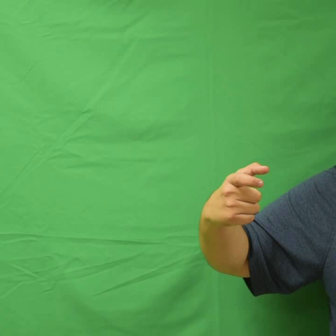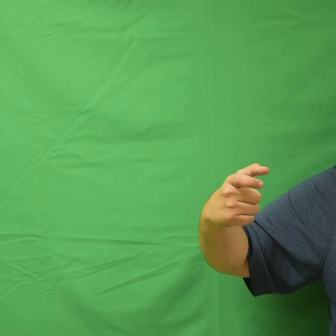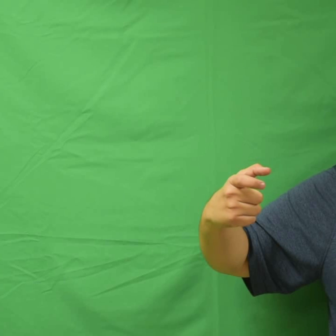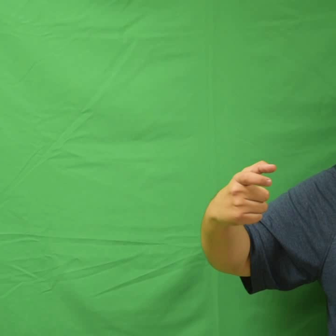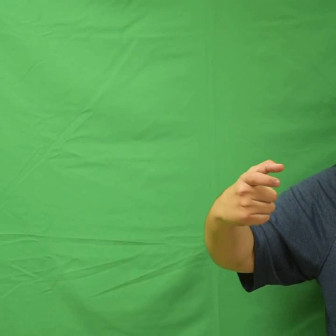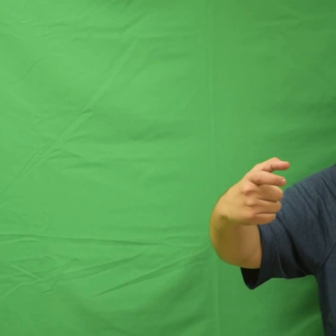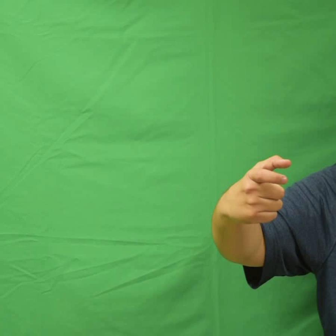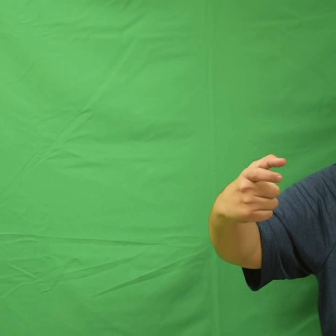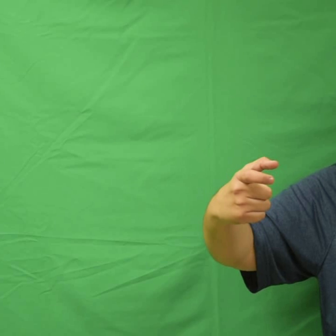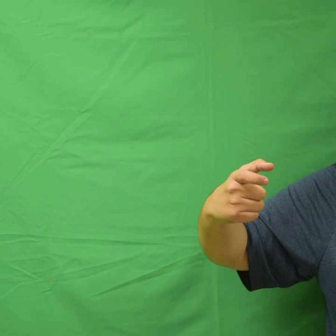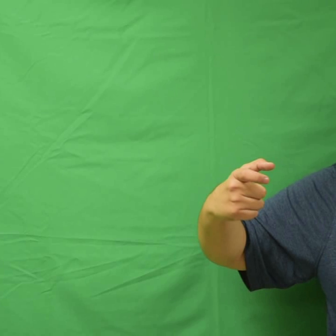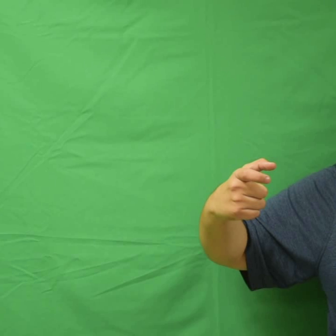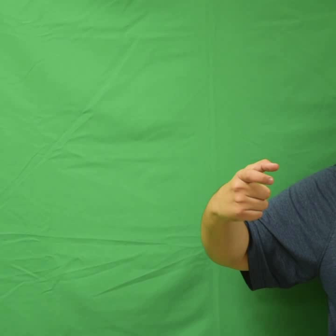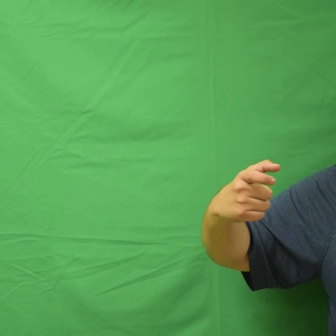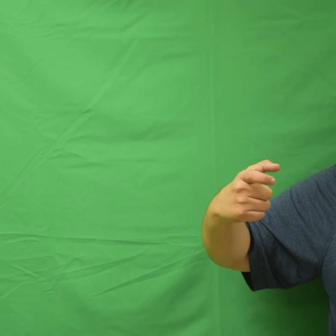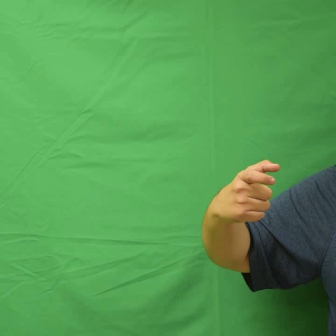X